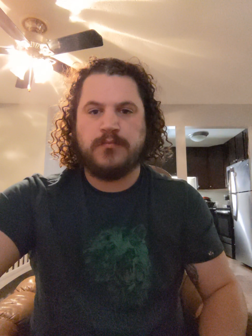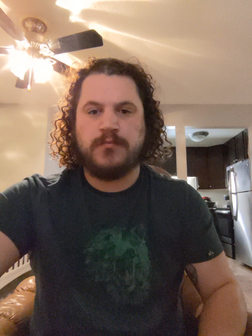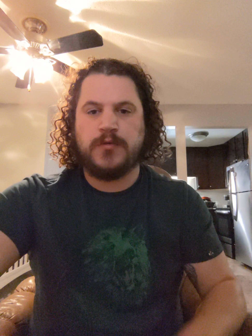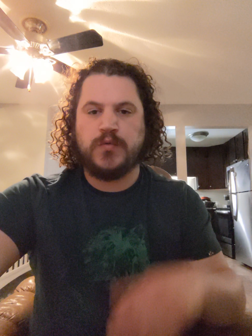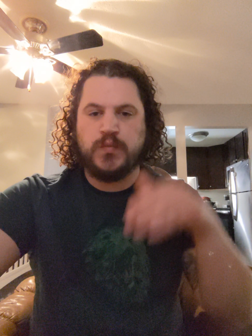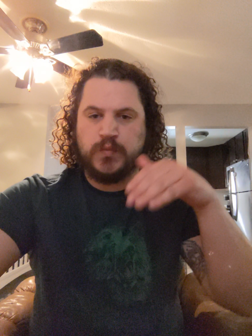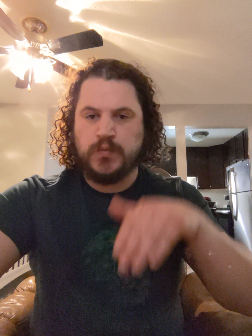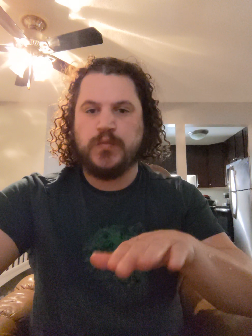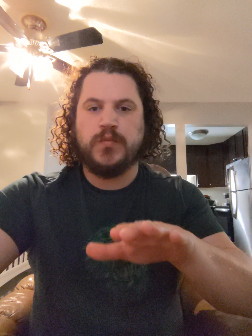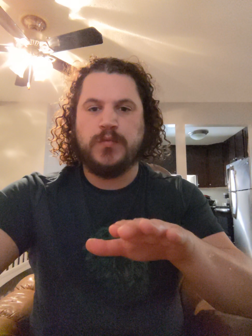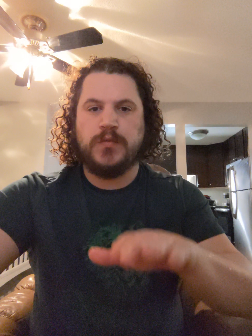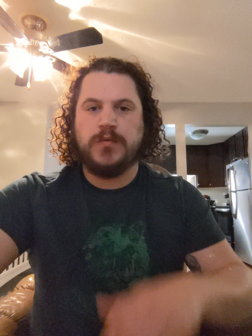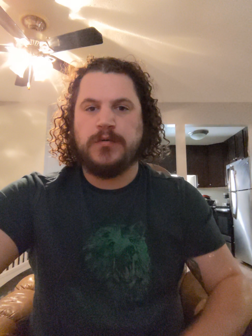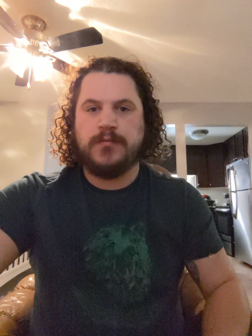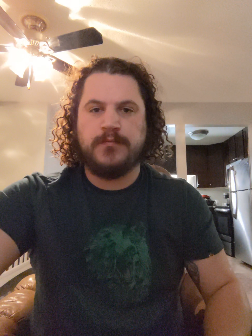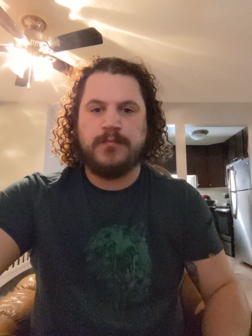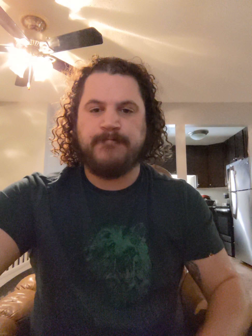into